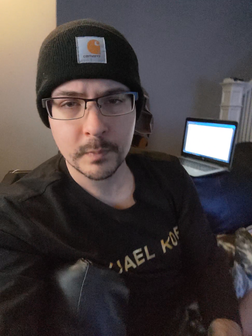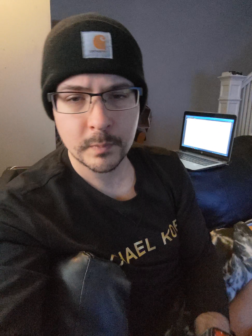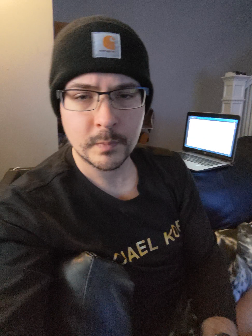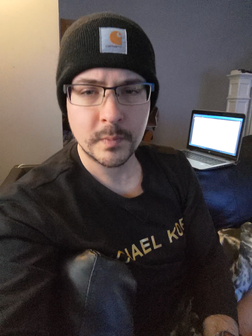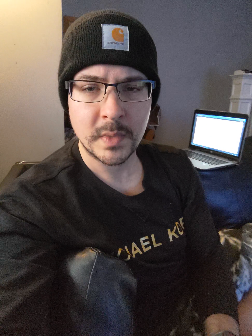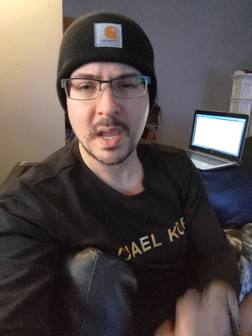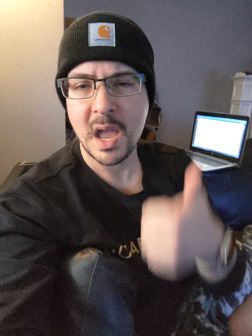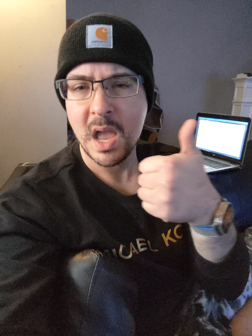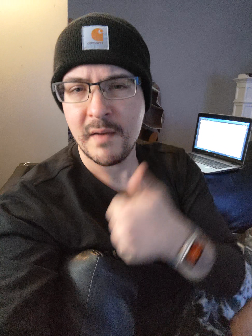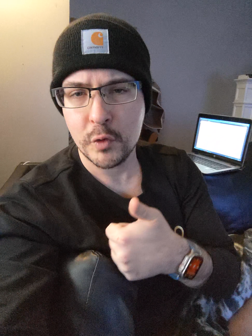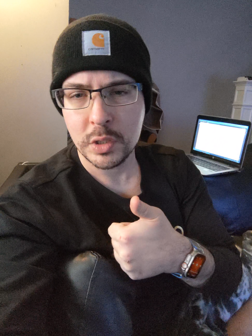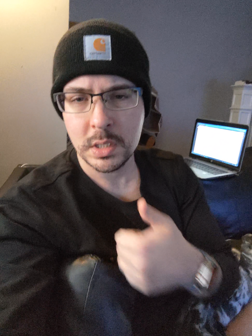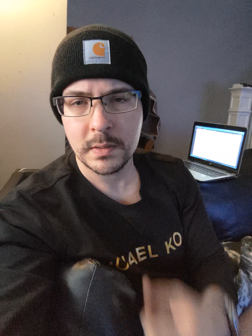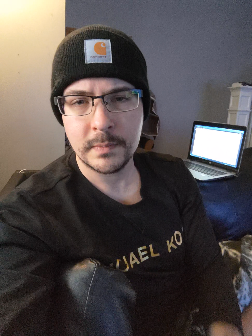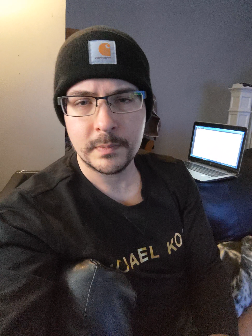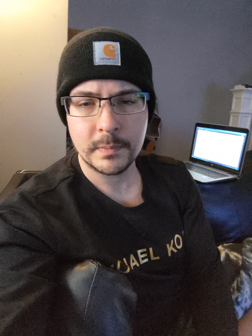every